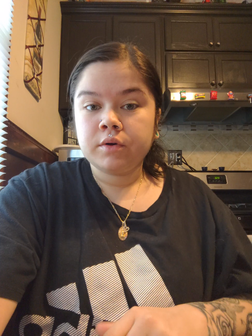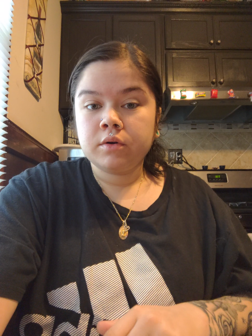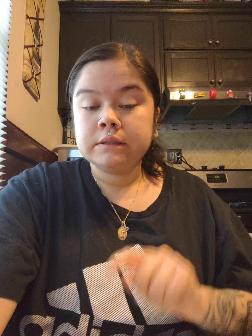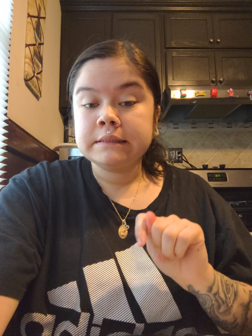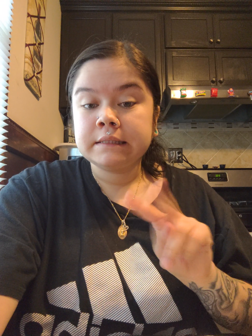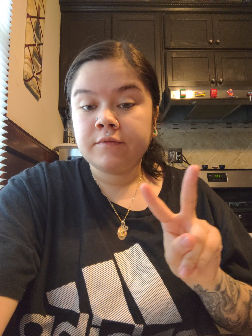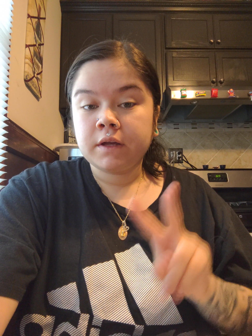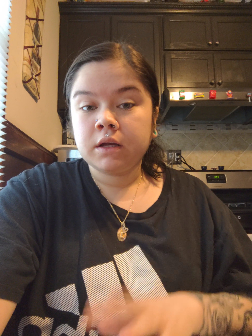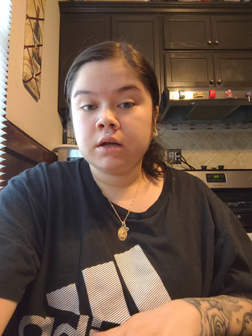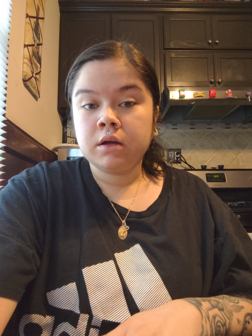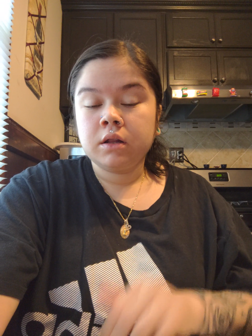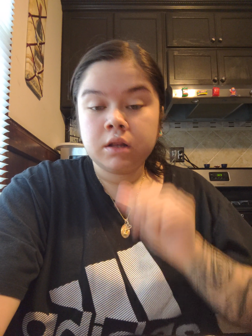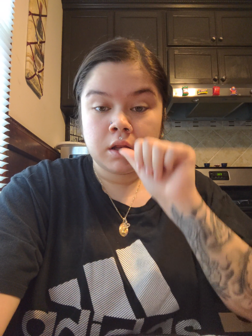TV